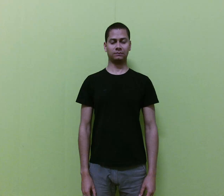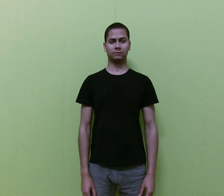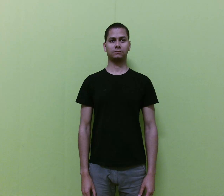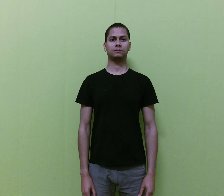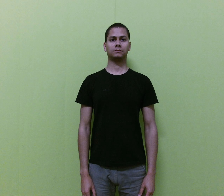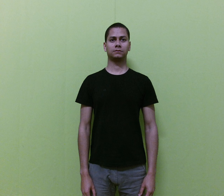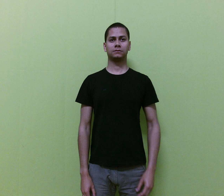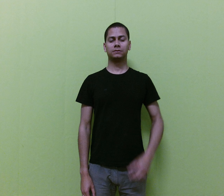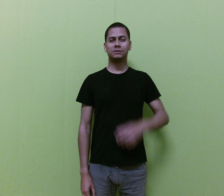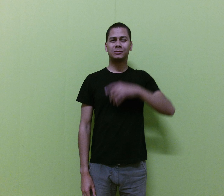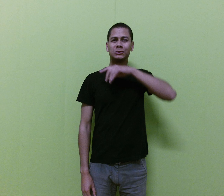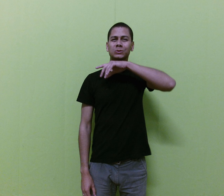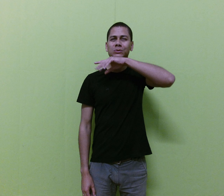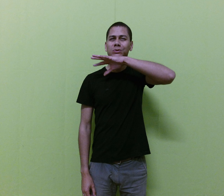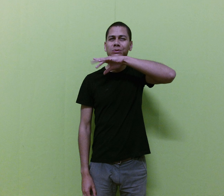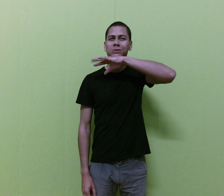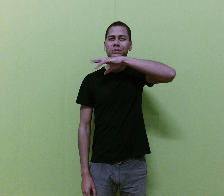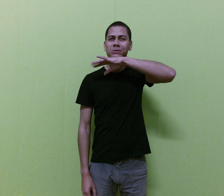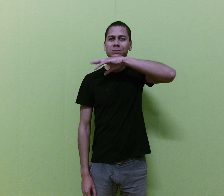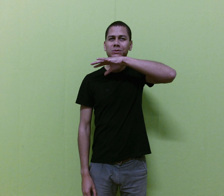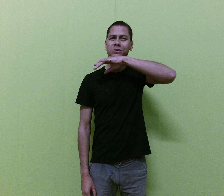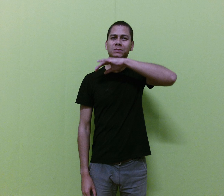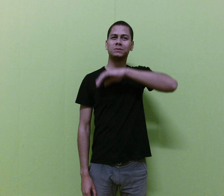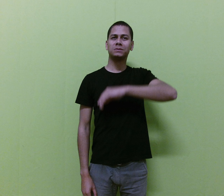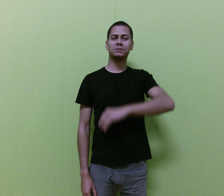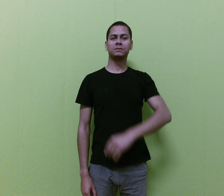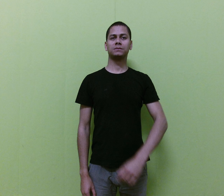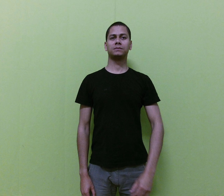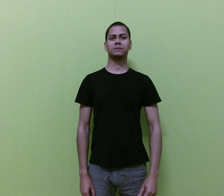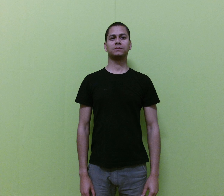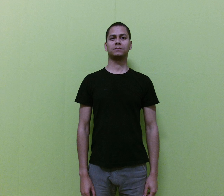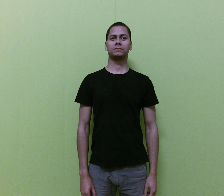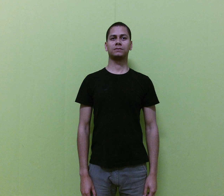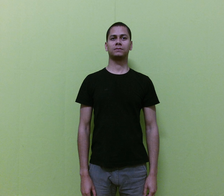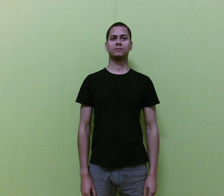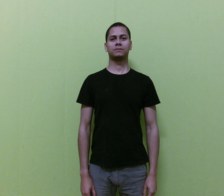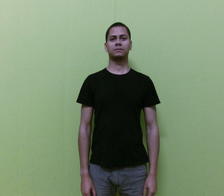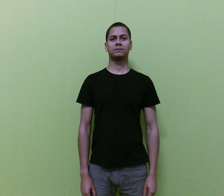ruim